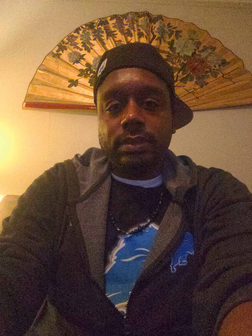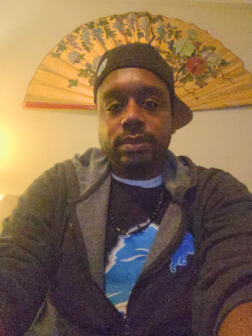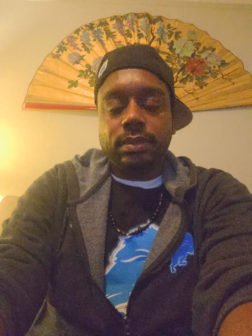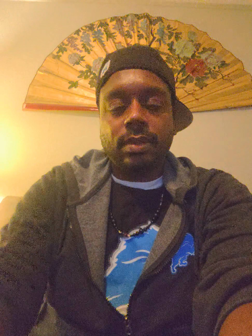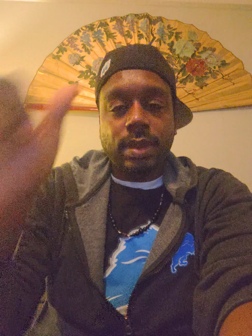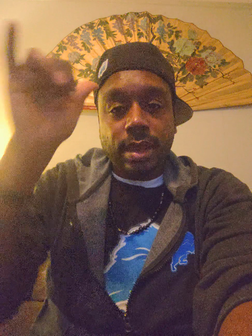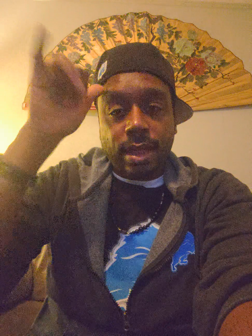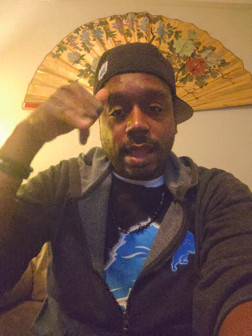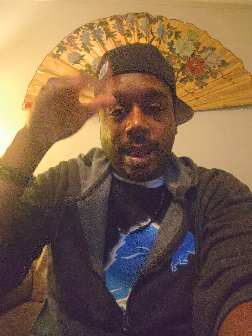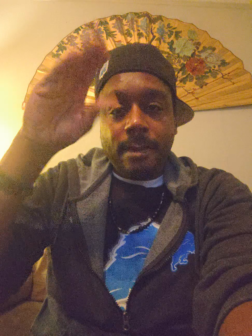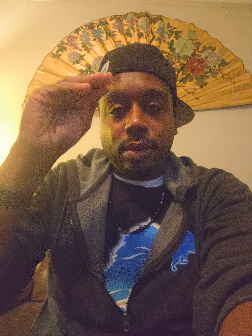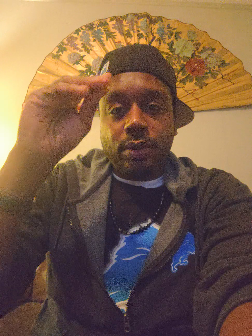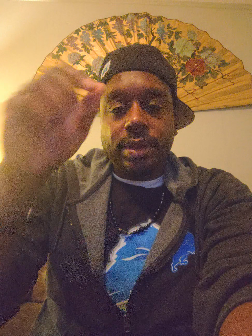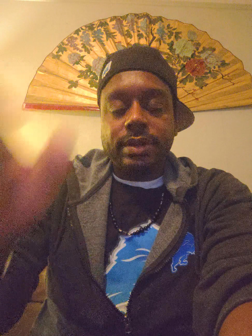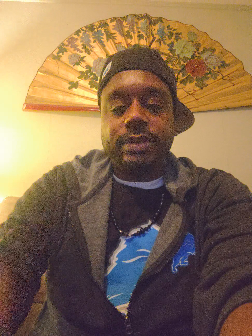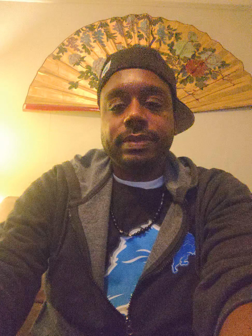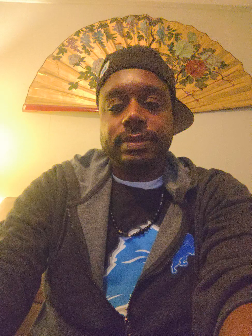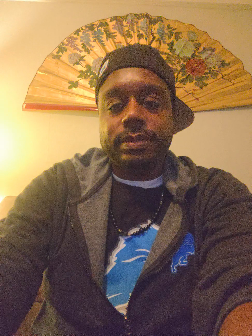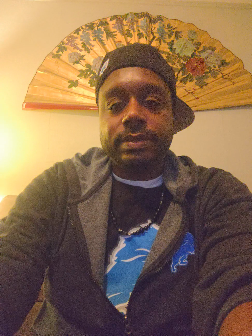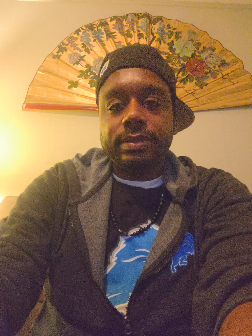cowboy